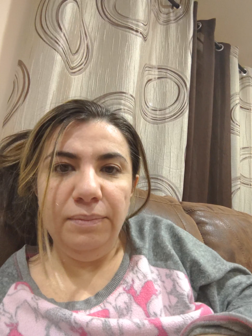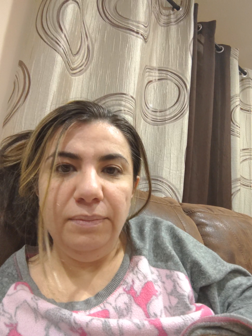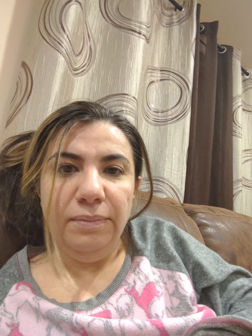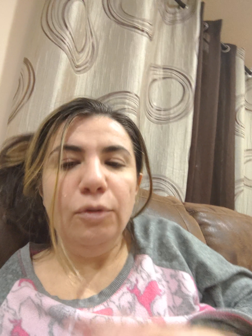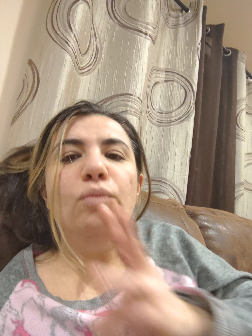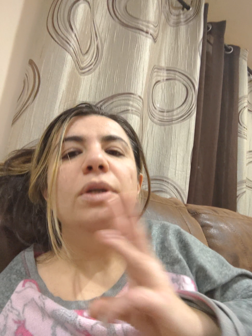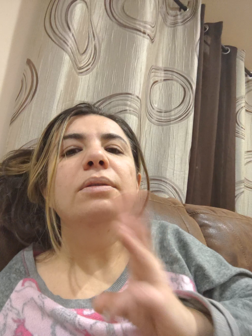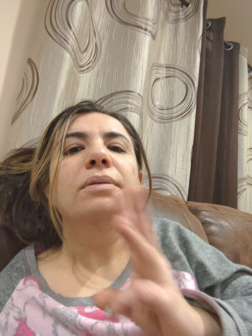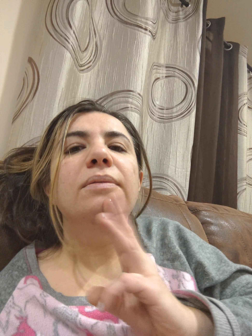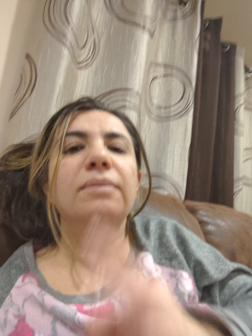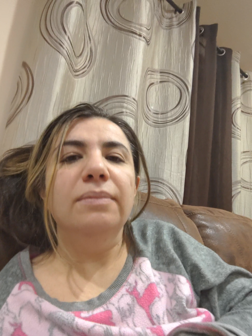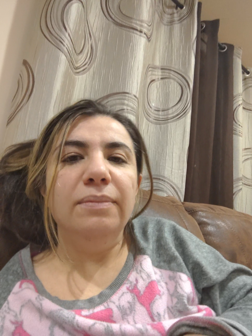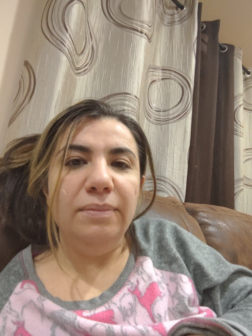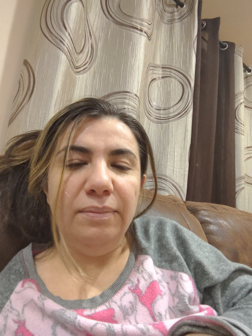water